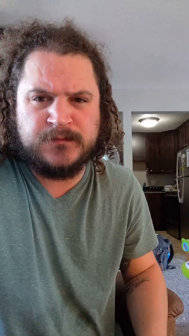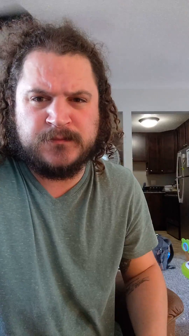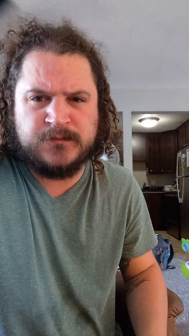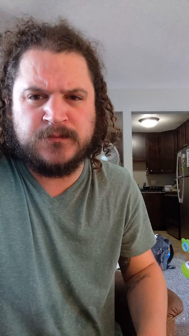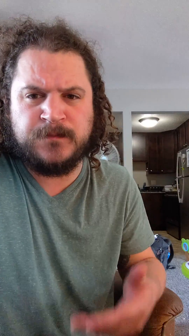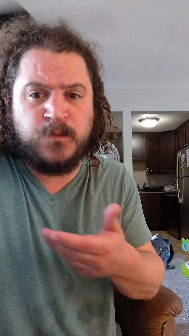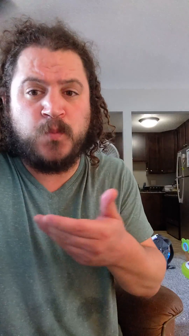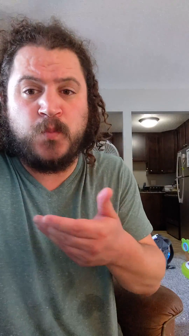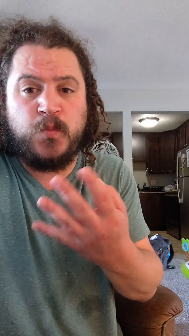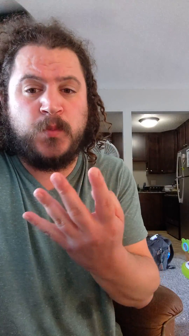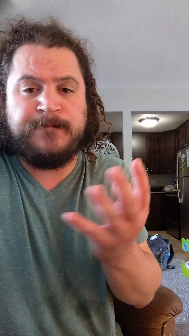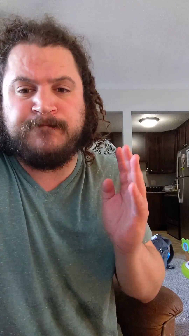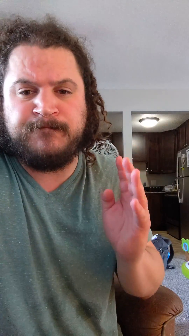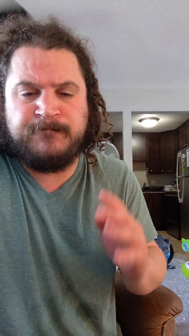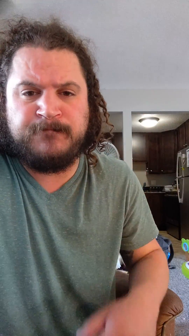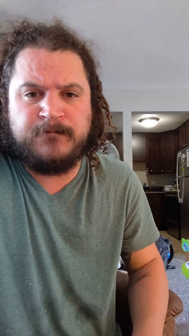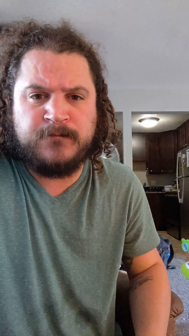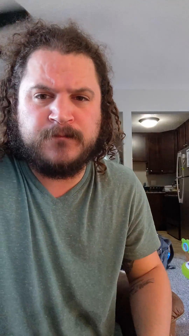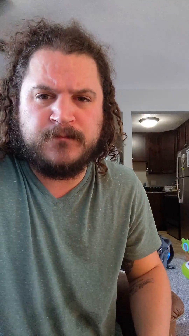crib